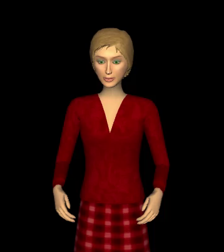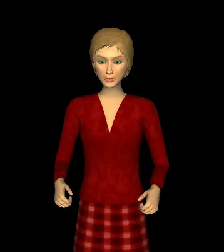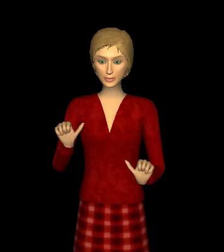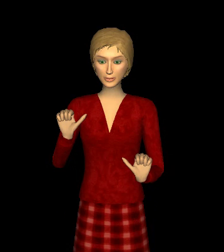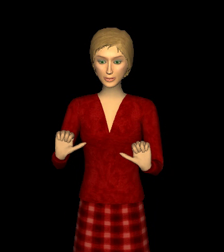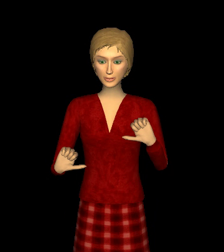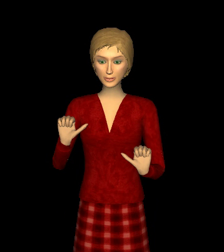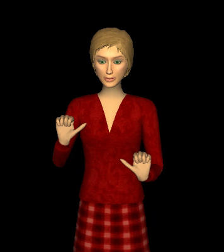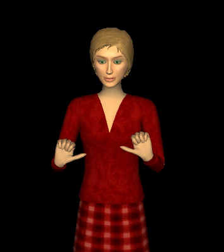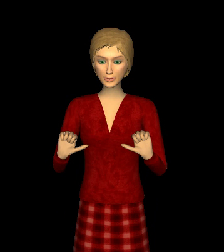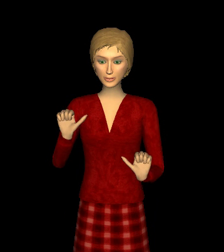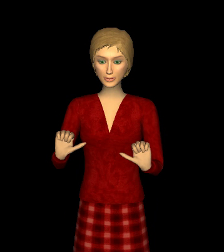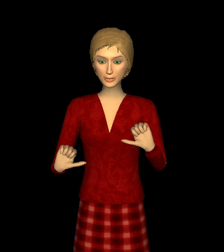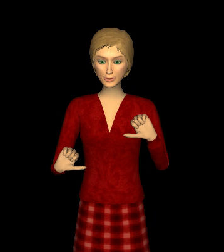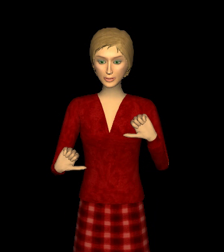مختبر